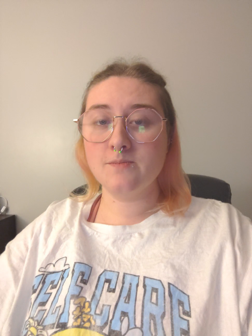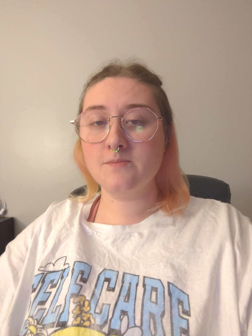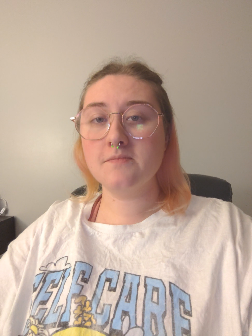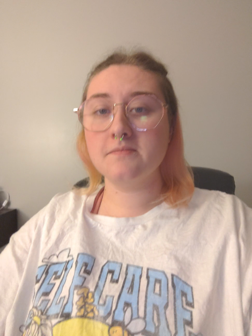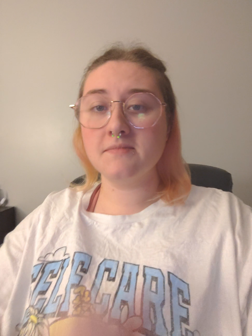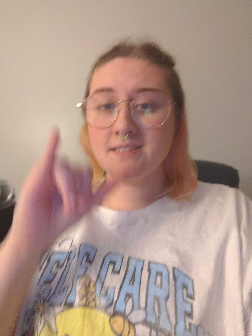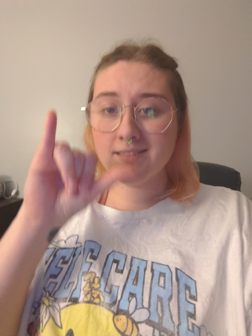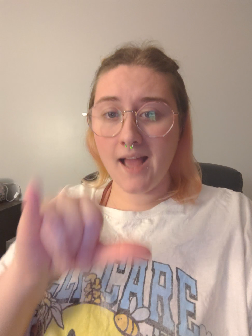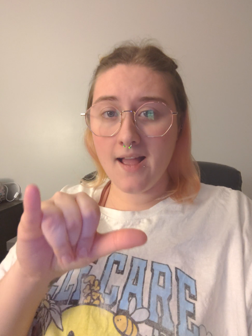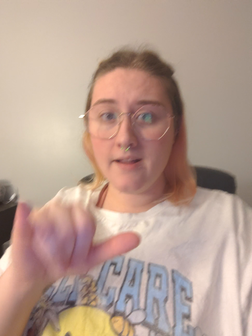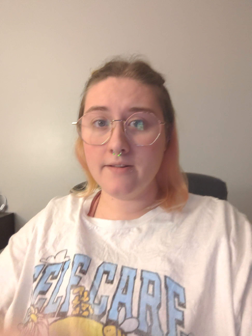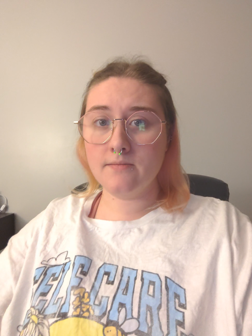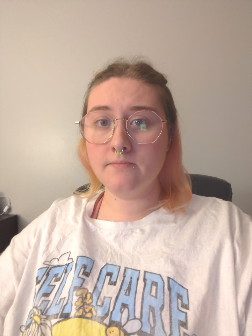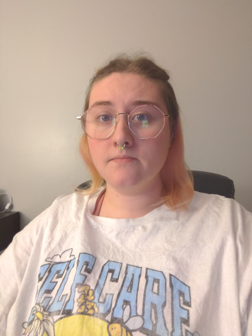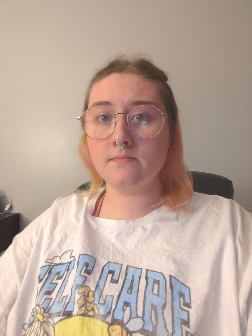stay